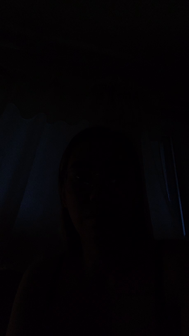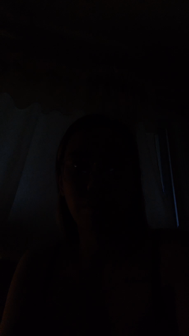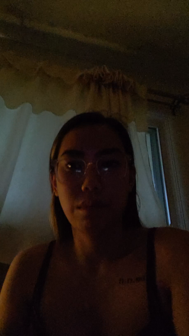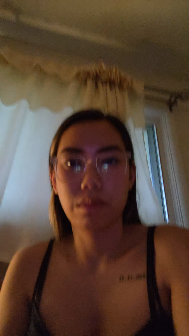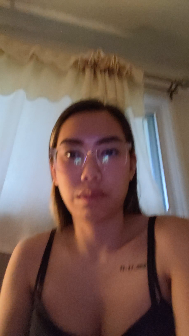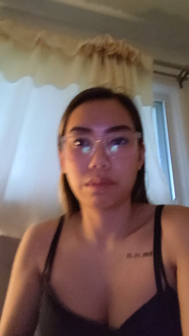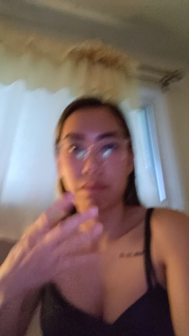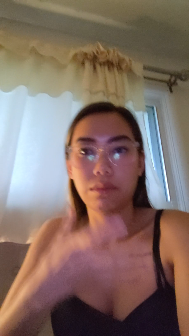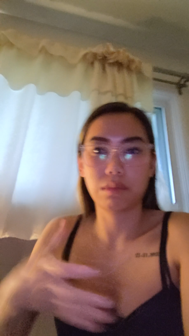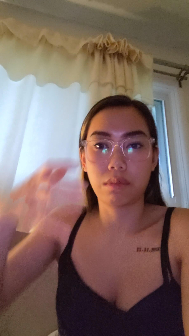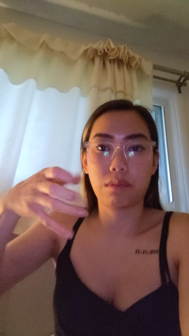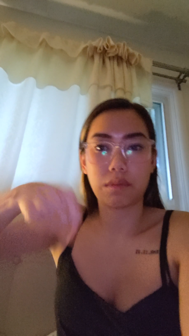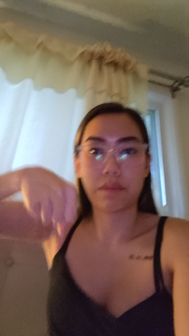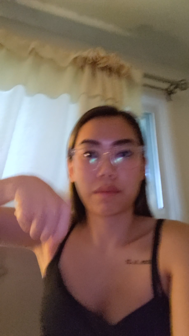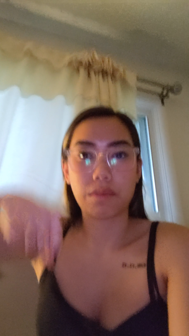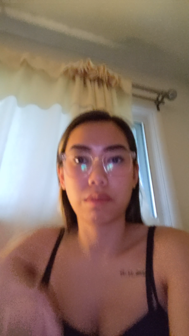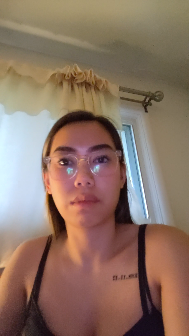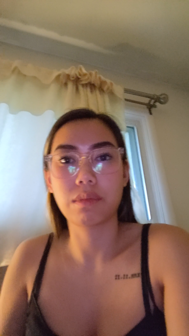bucket